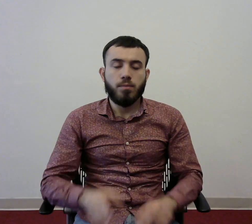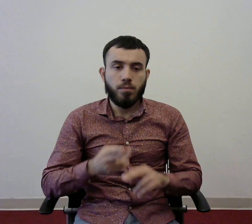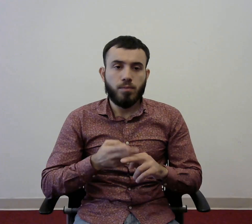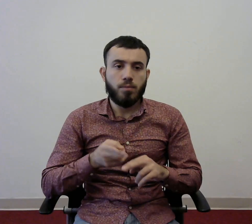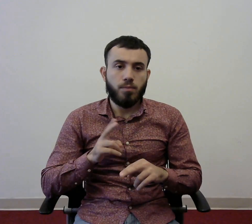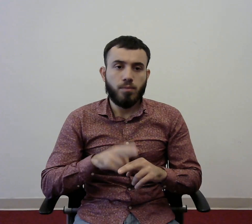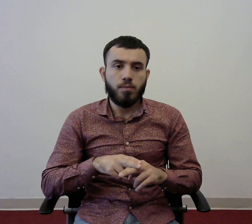bu